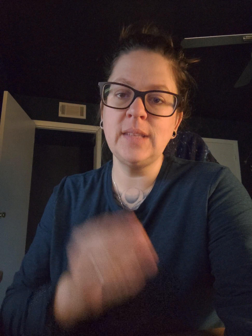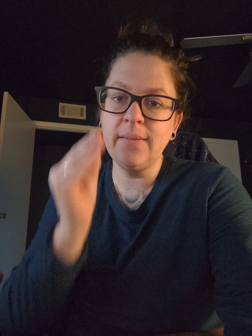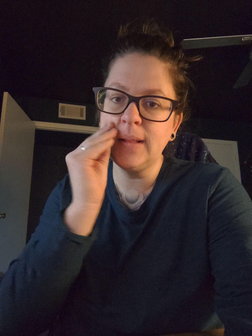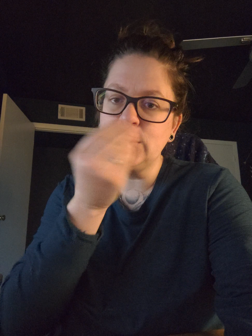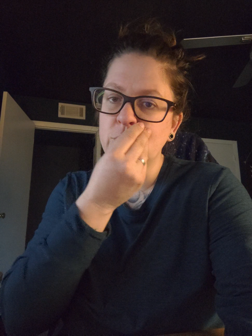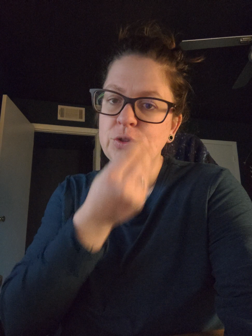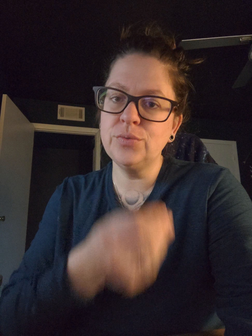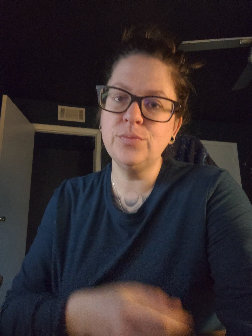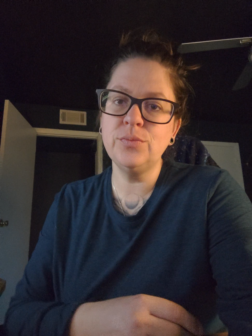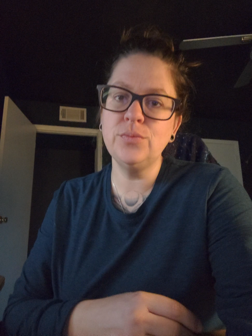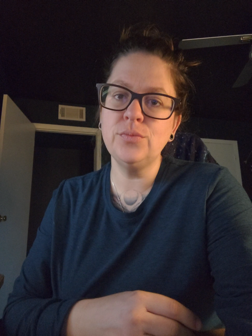flower